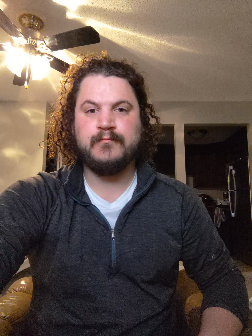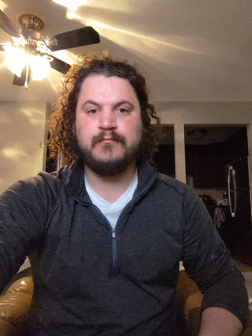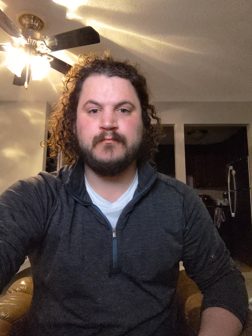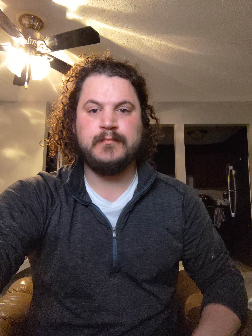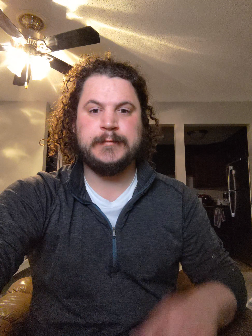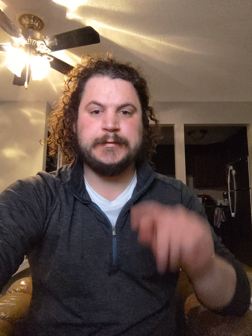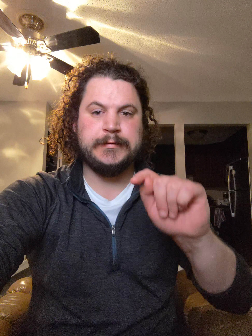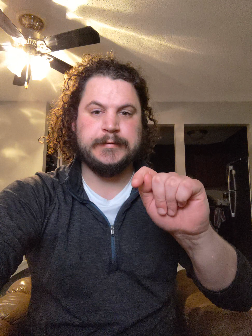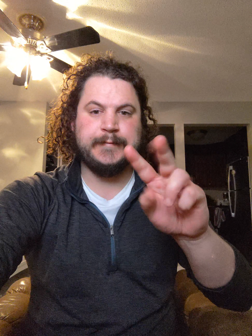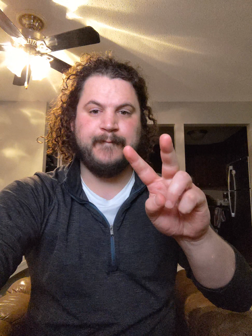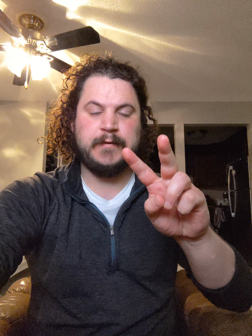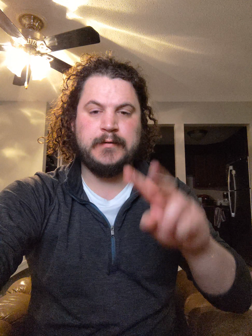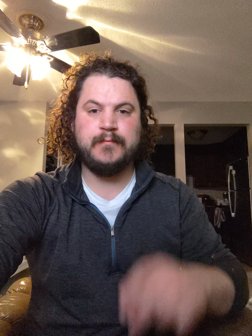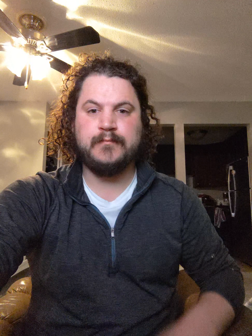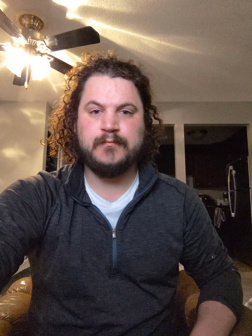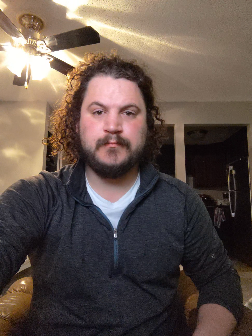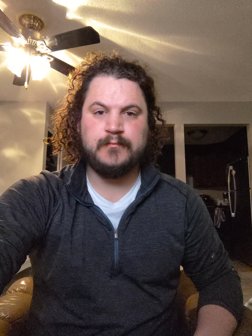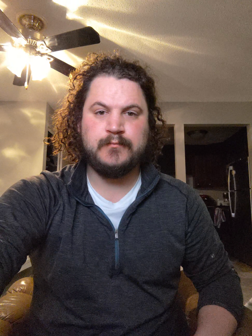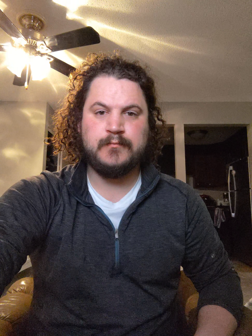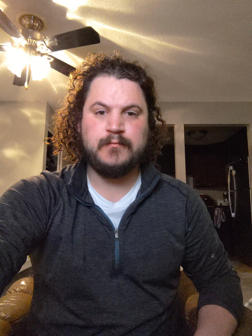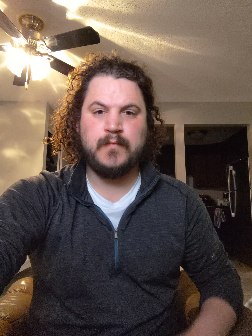TV